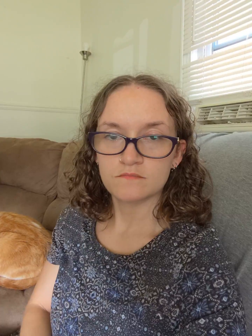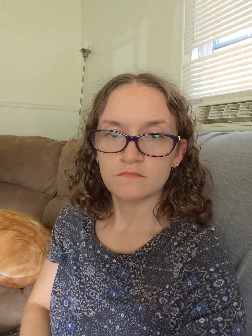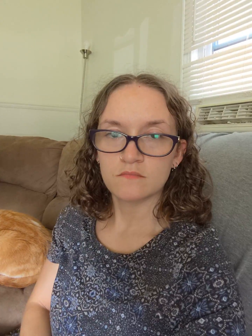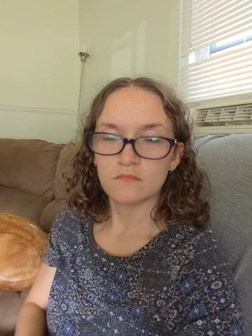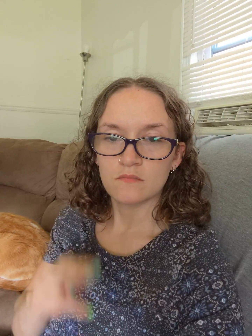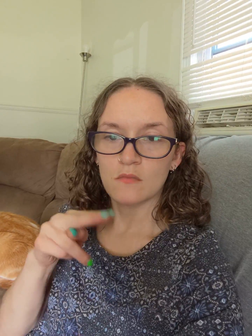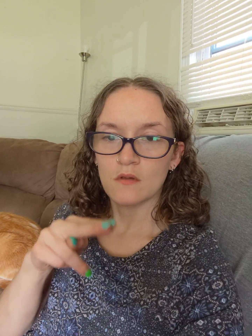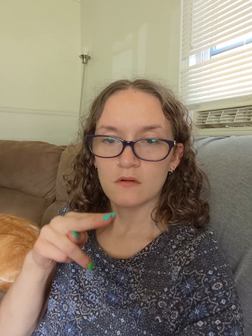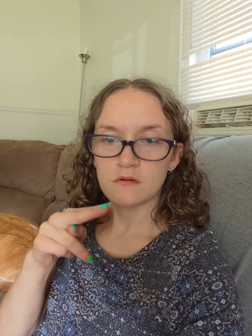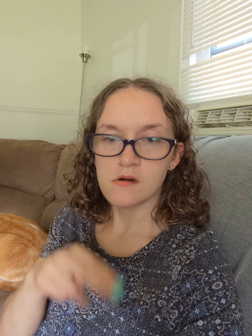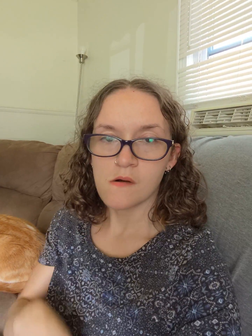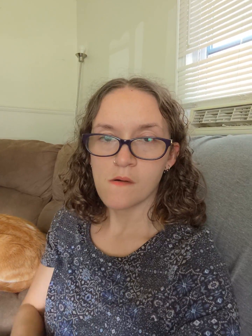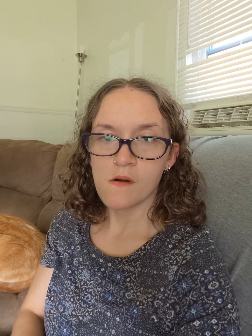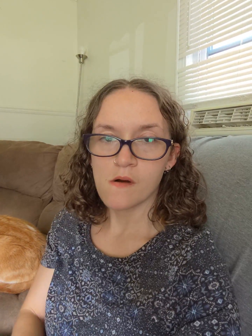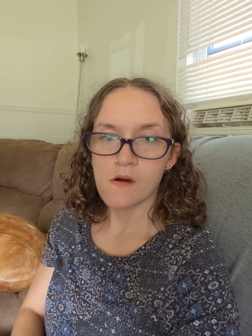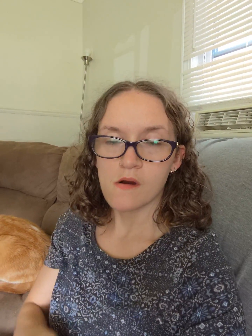nurse